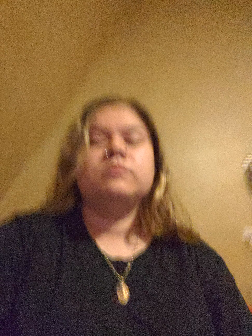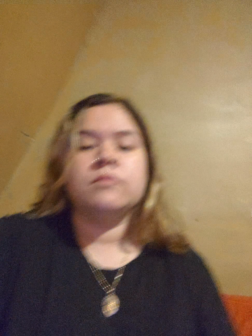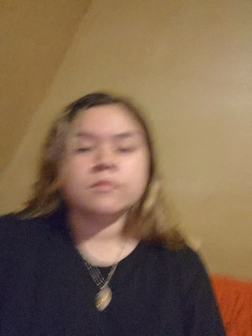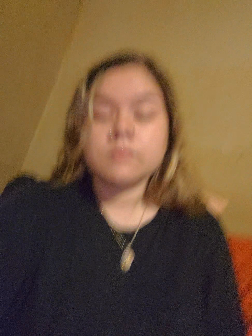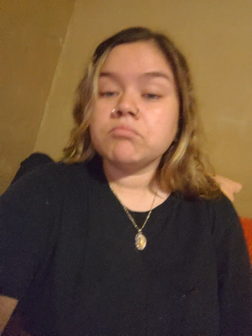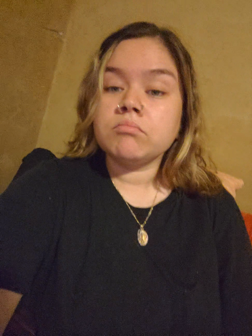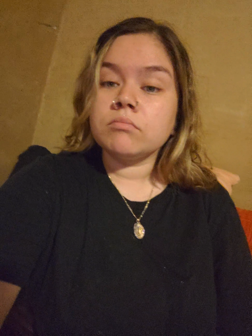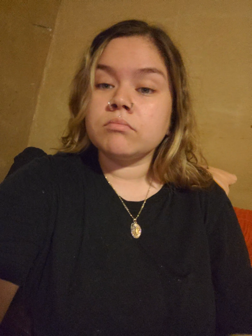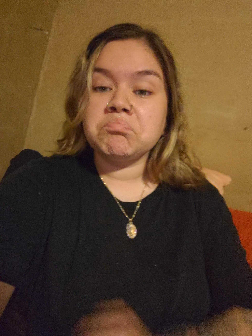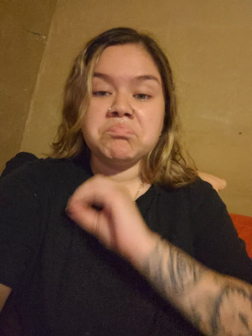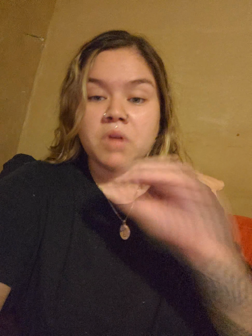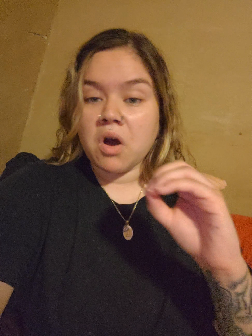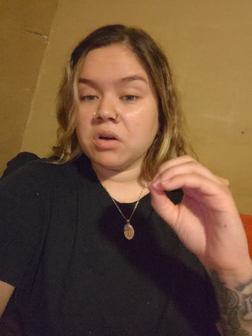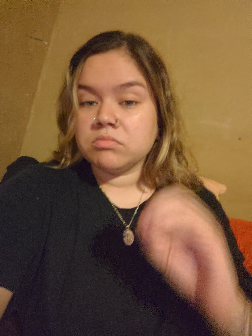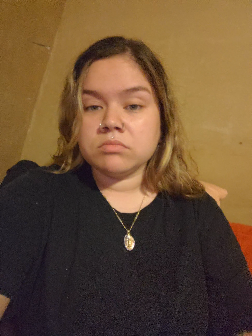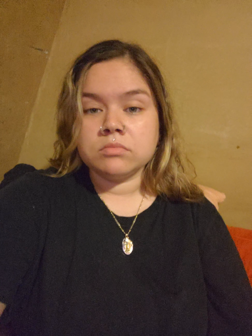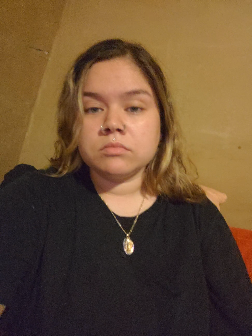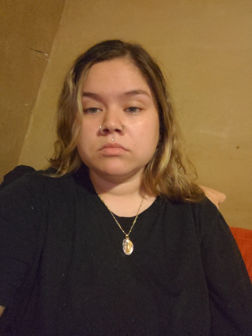none